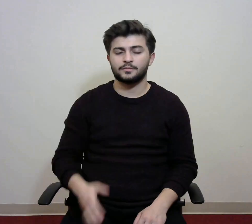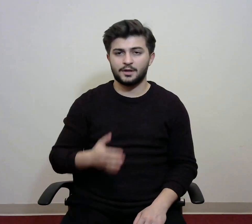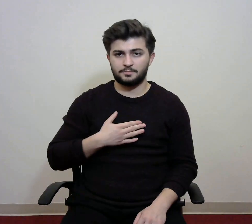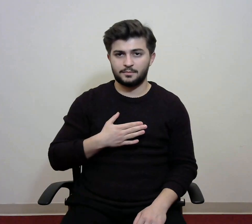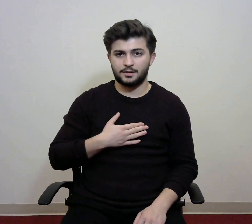mən